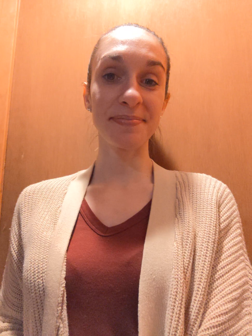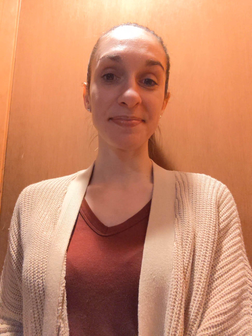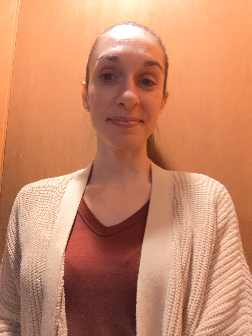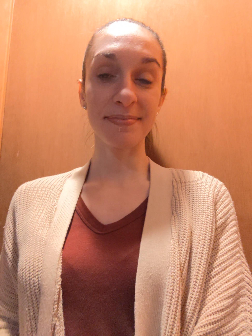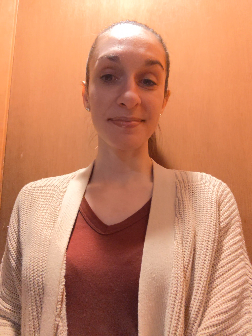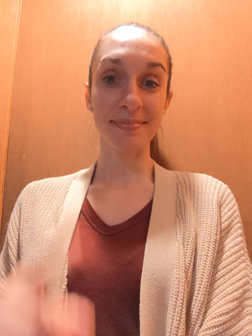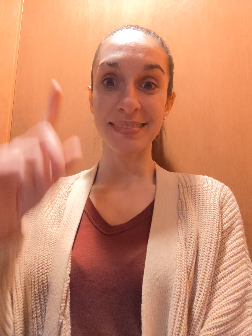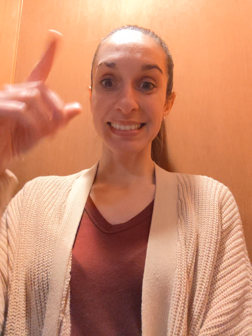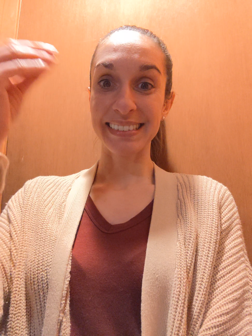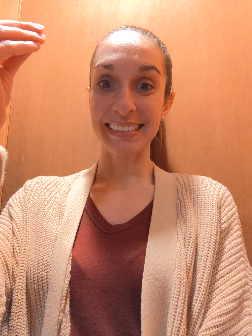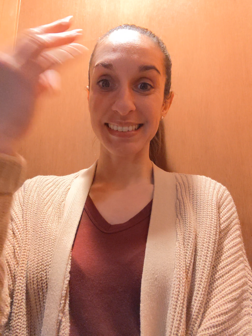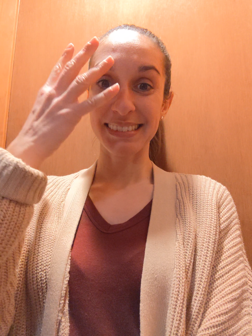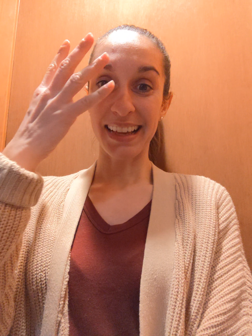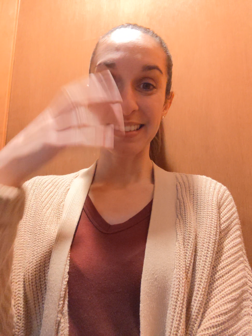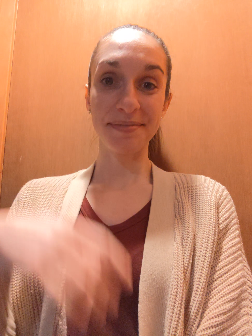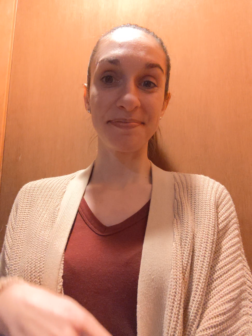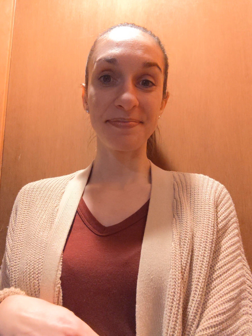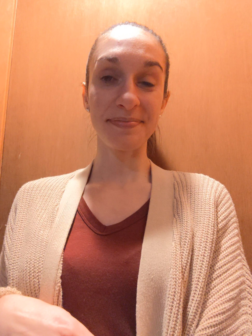sun